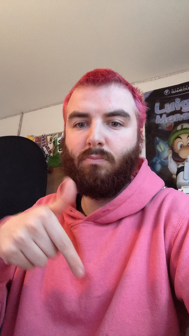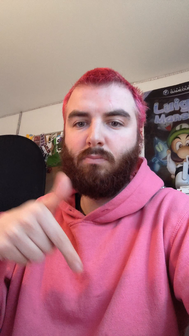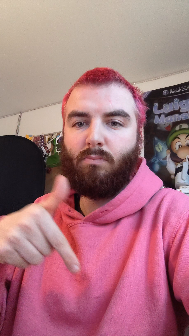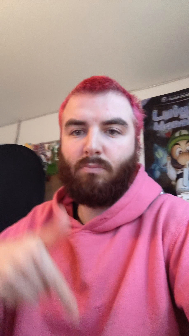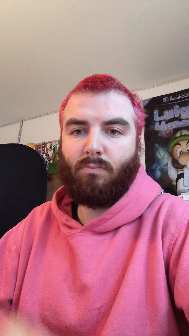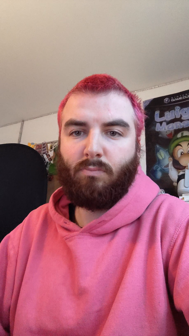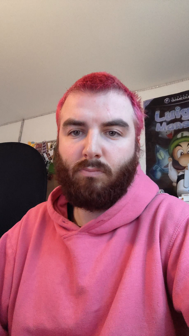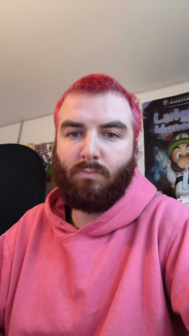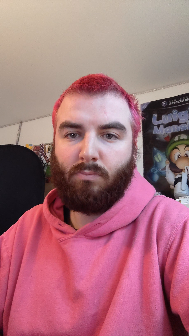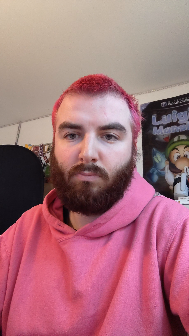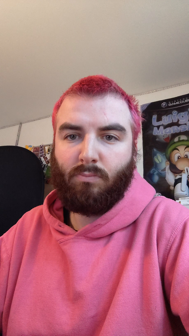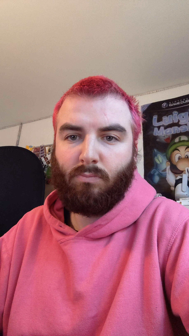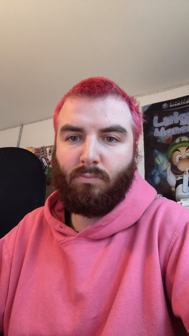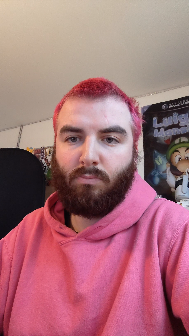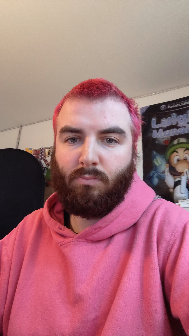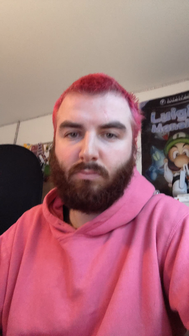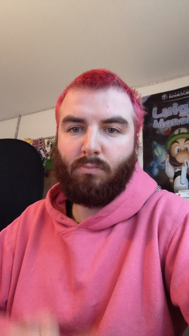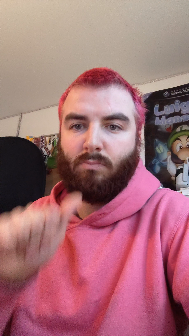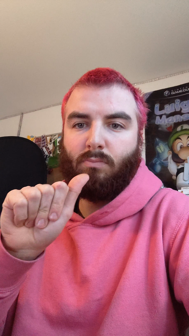am